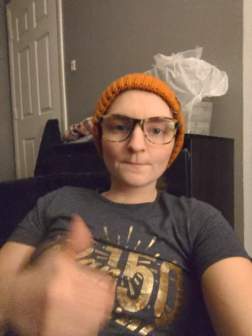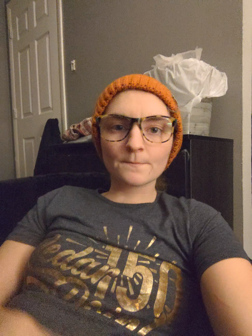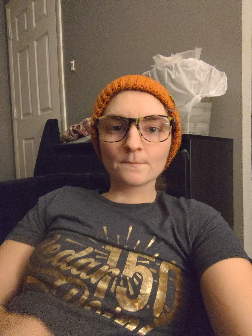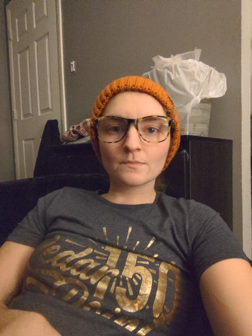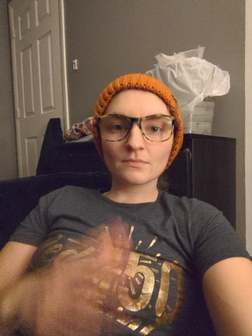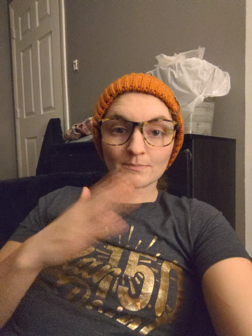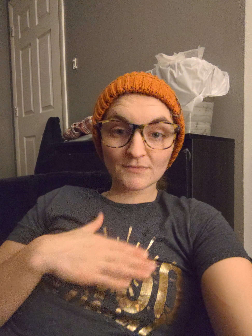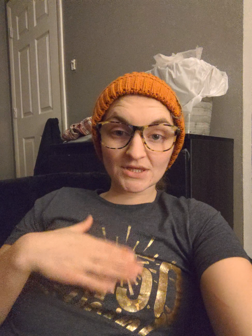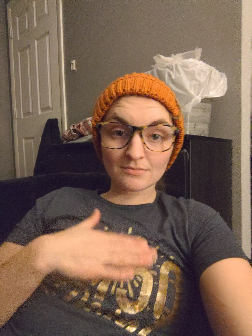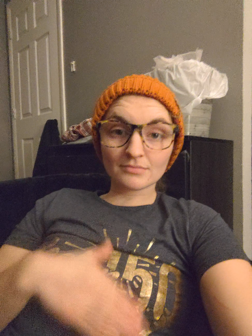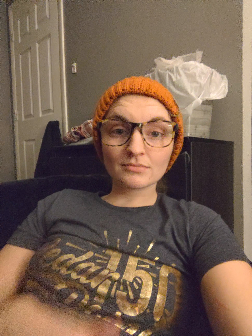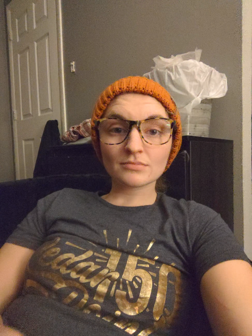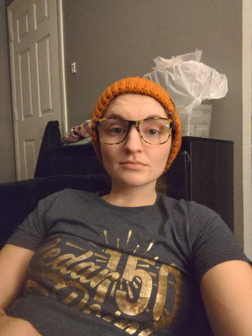please